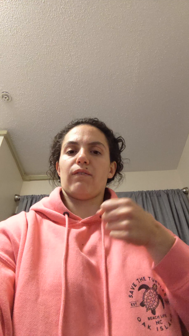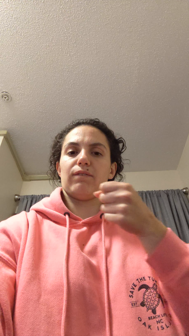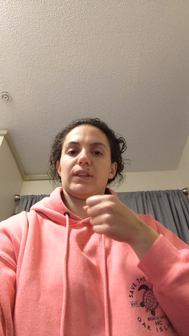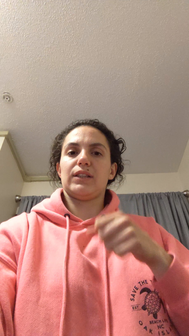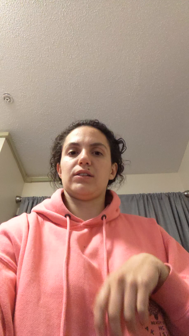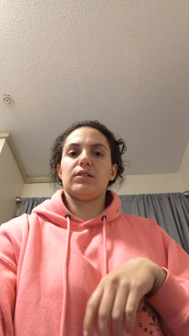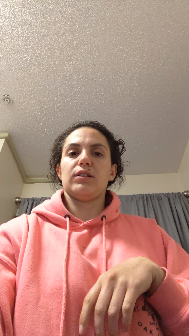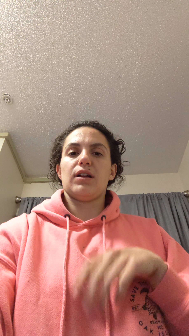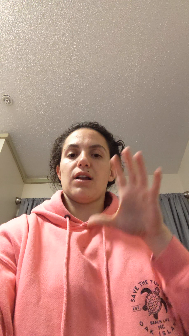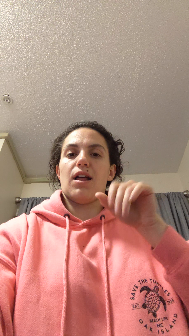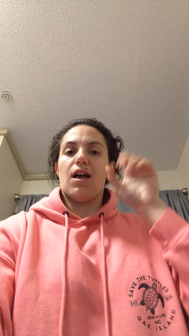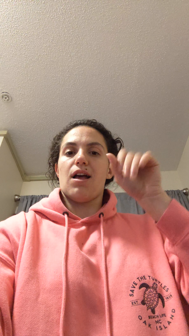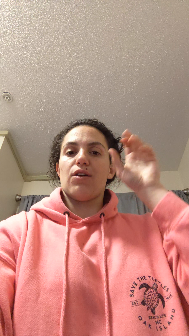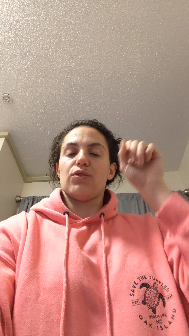ladder